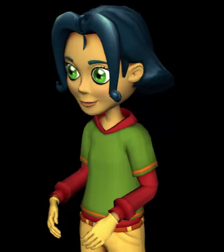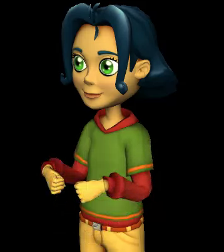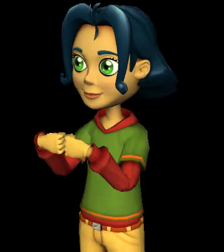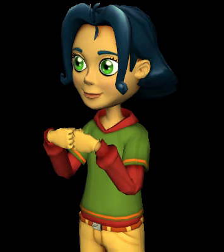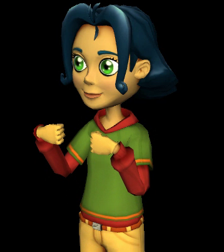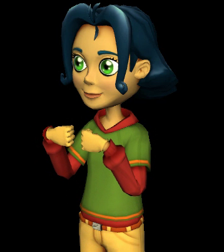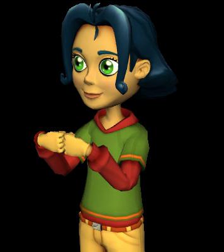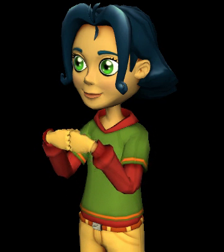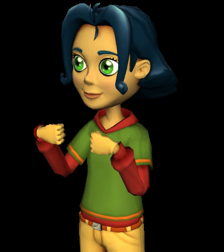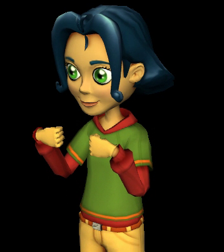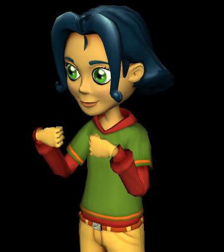خزانة